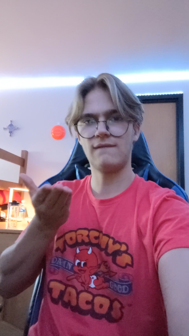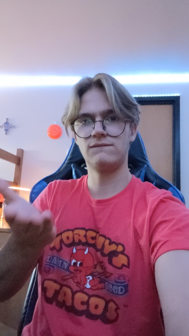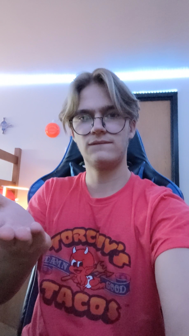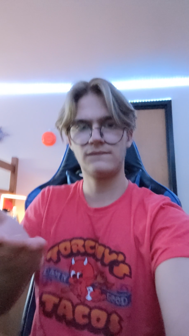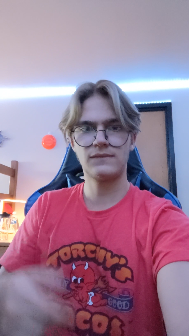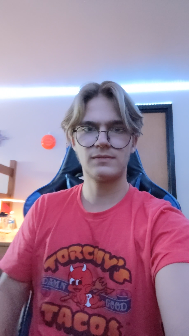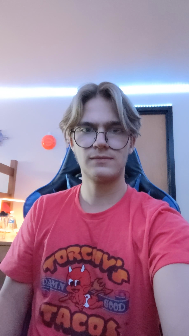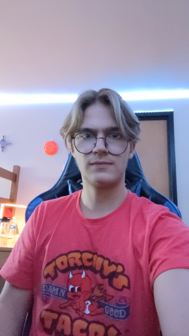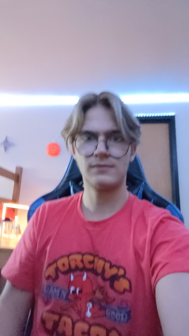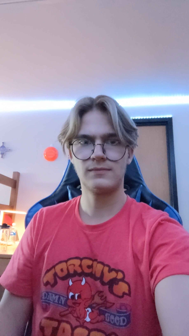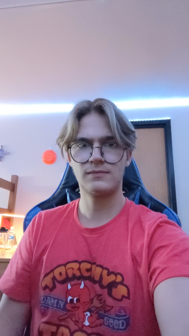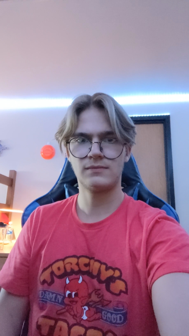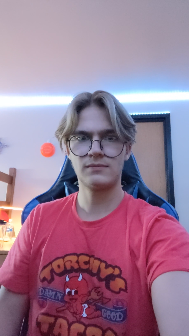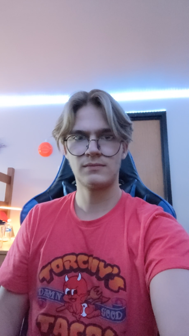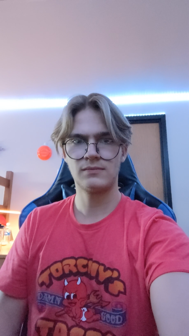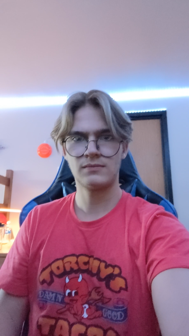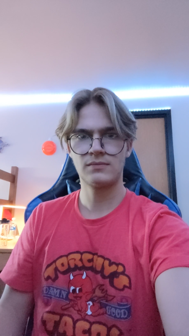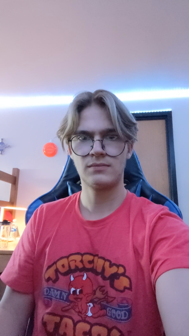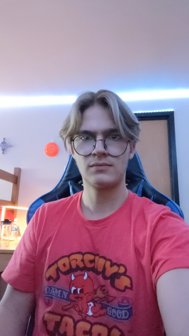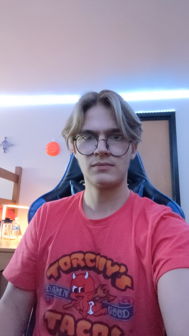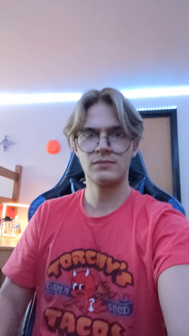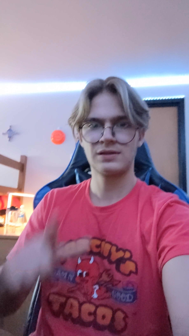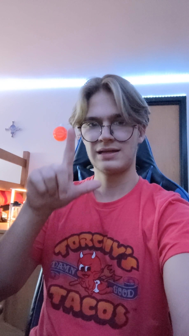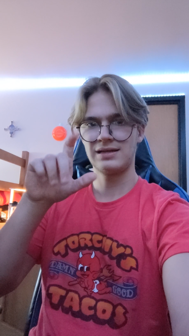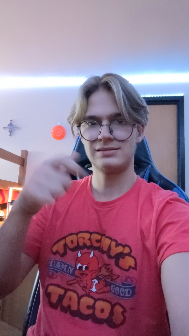leg